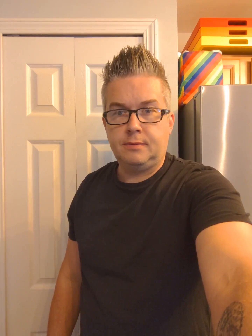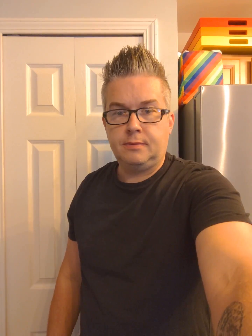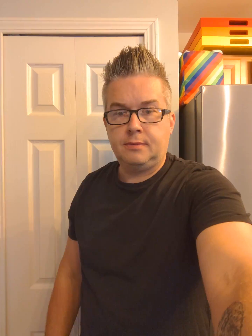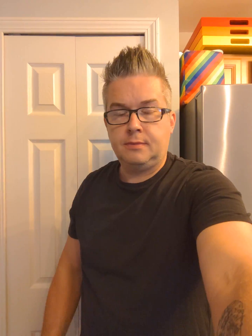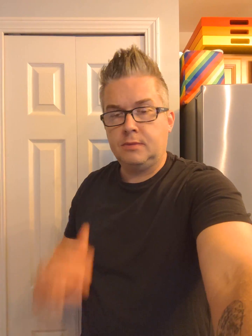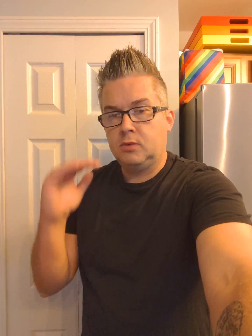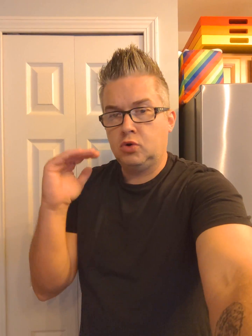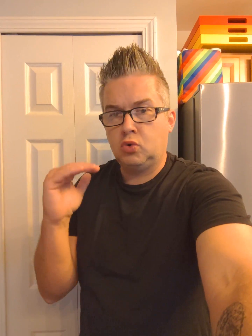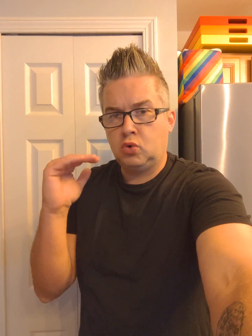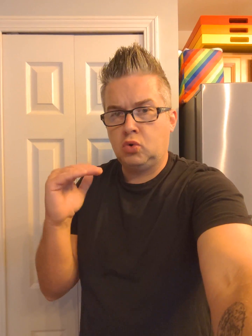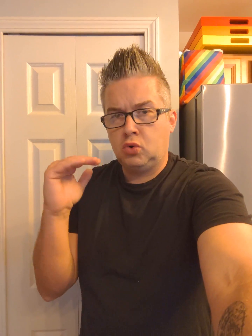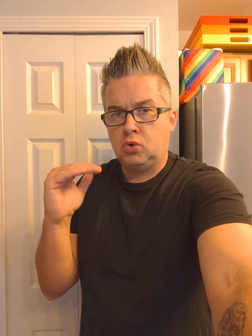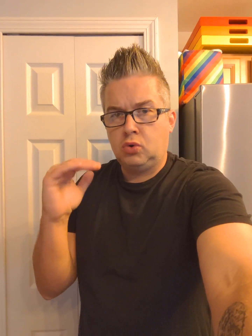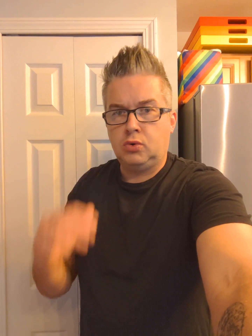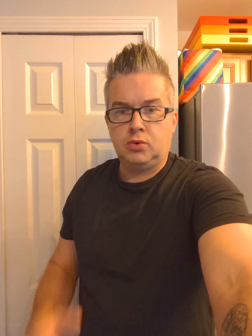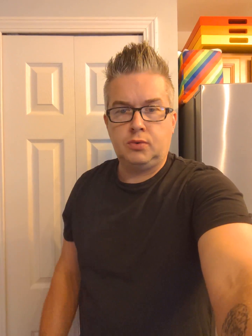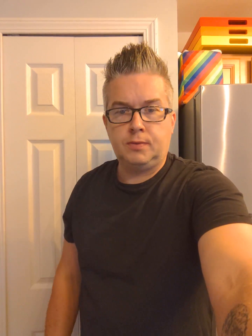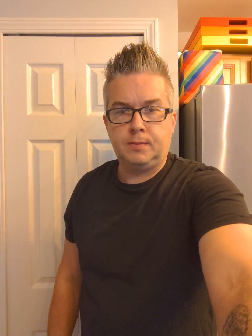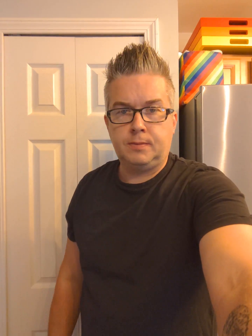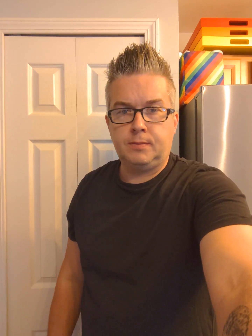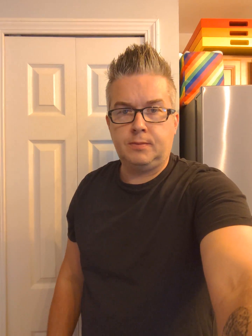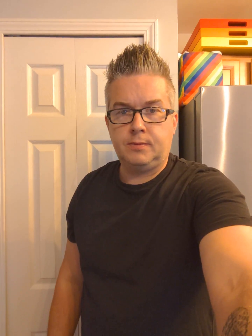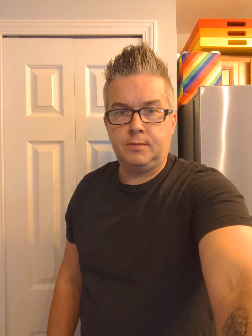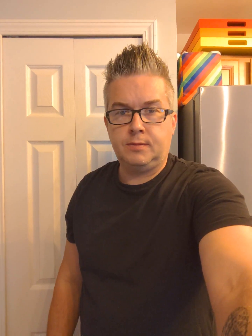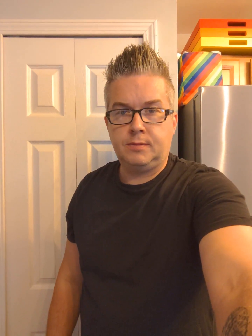little